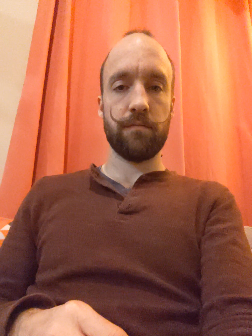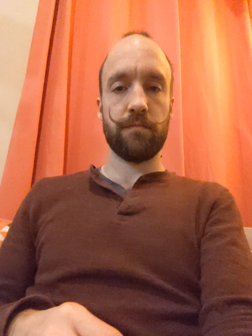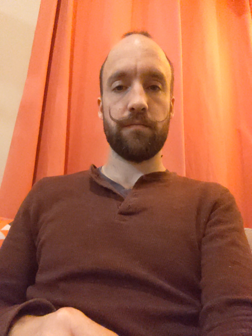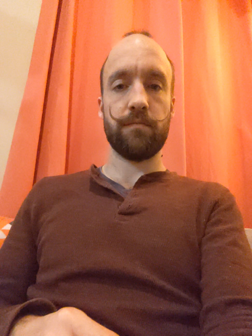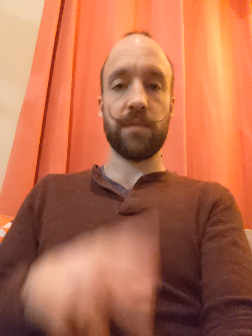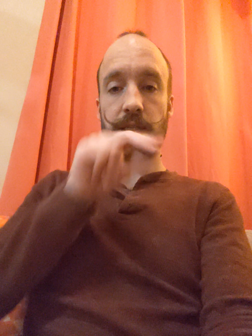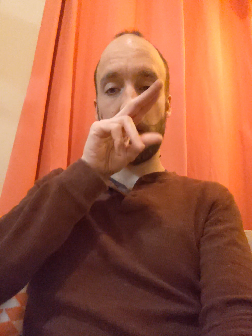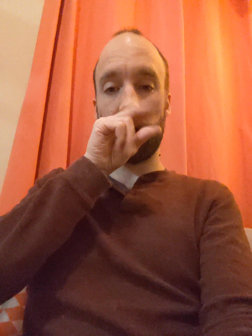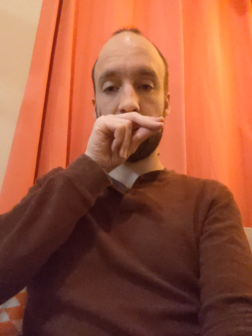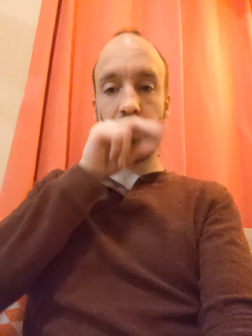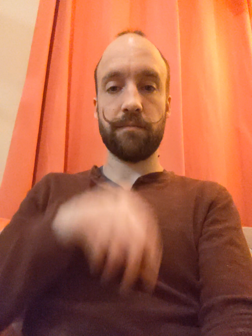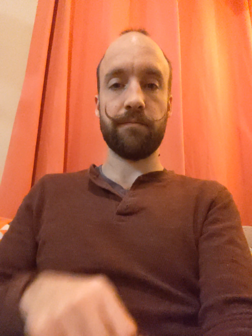duck